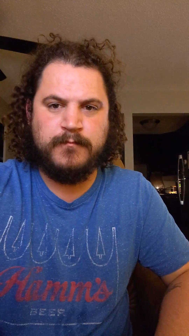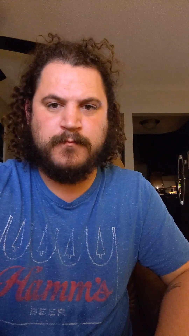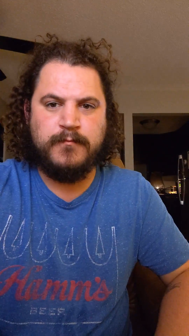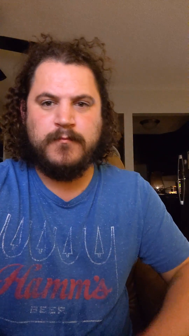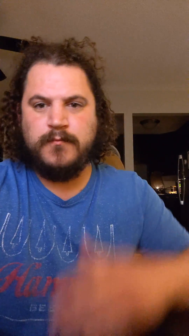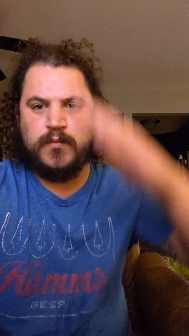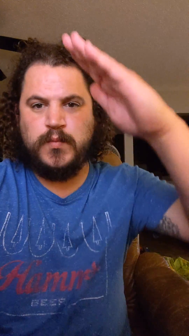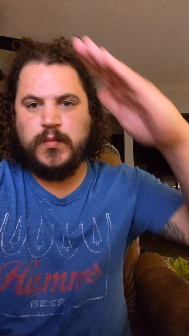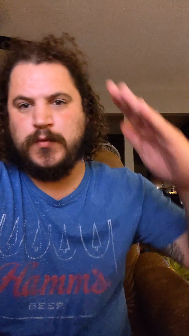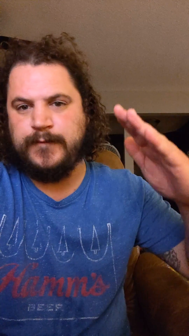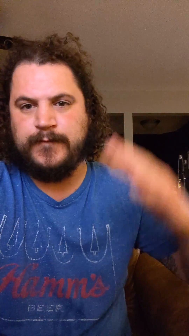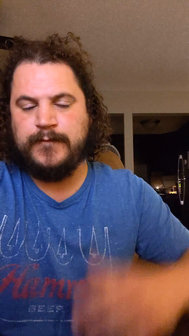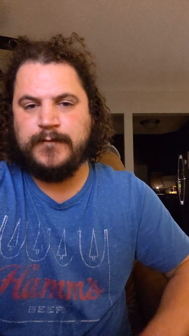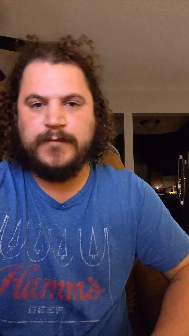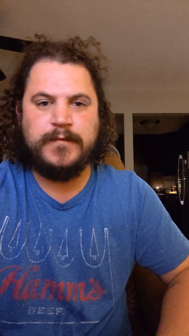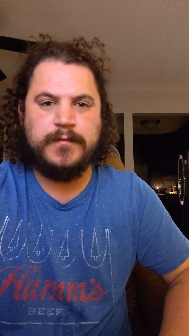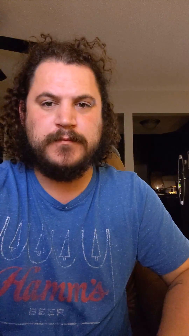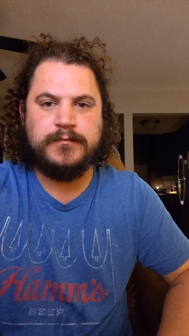roof